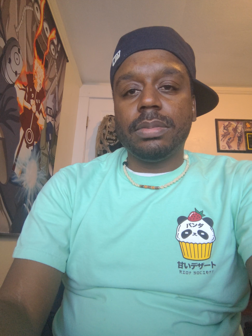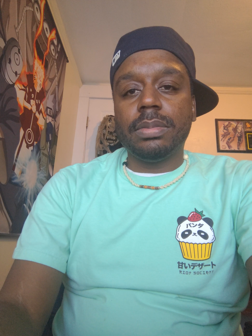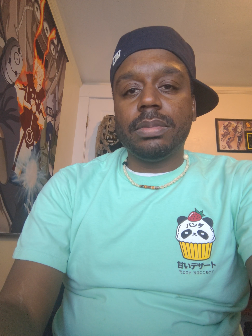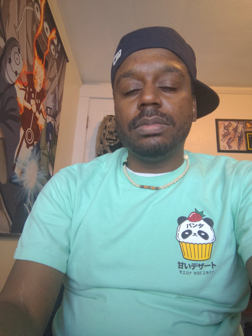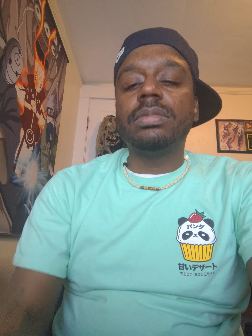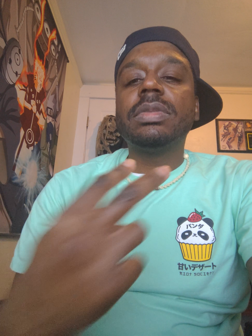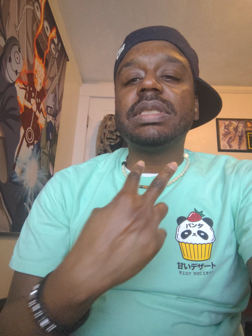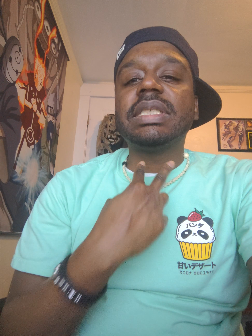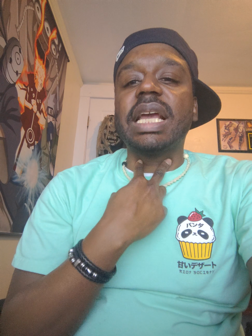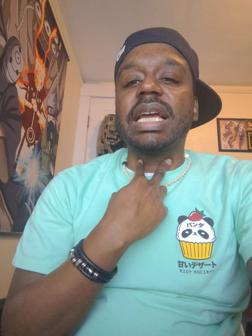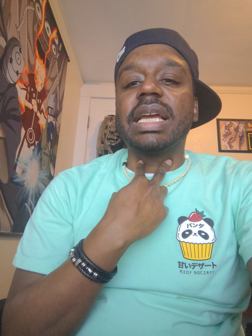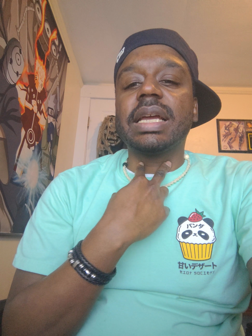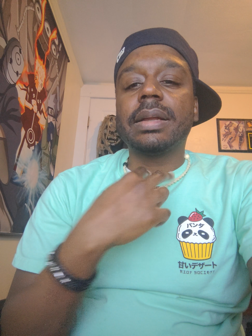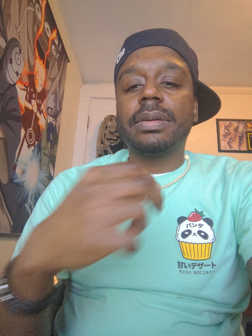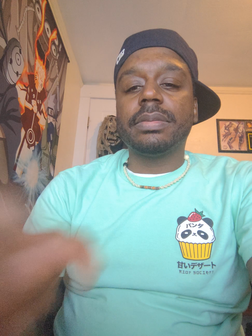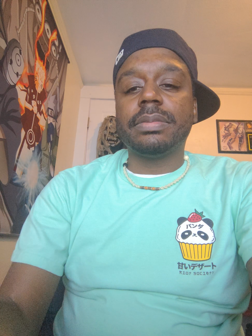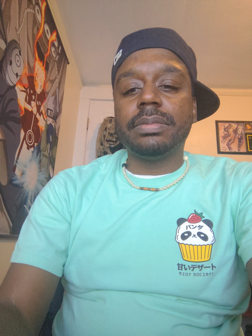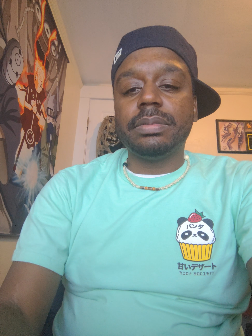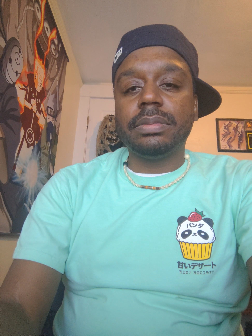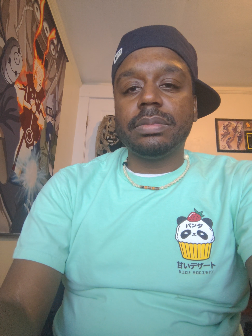stuck